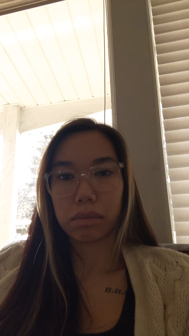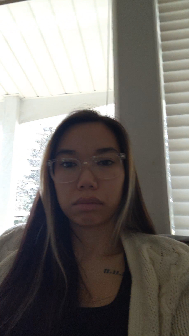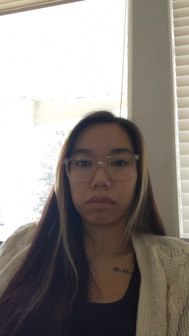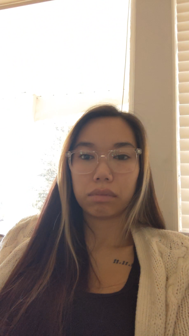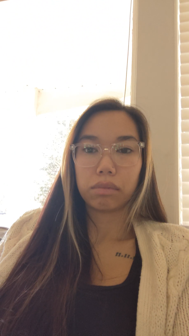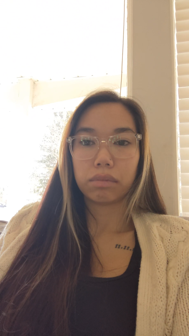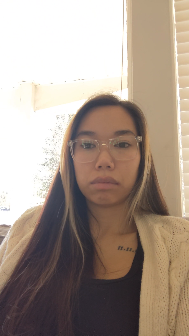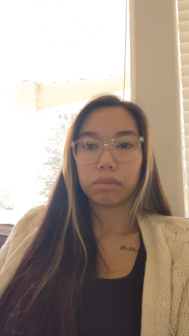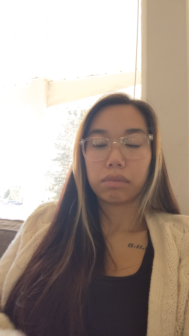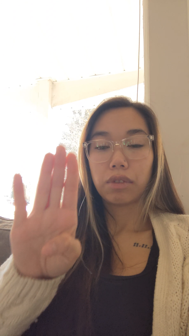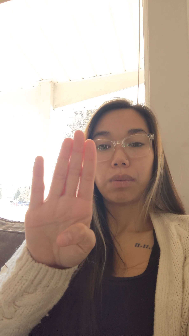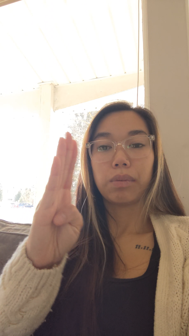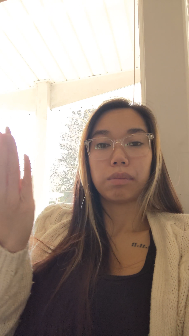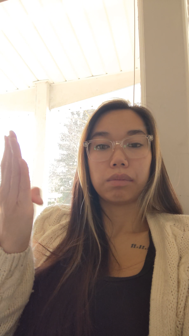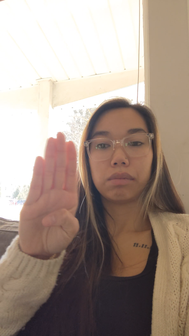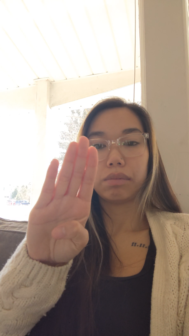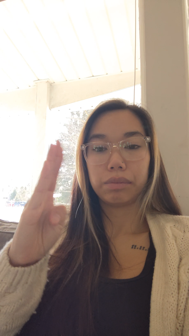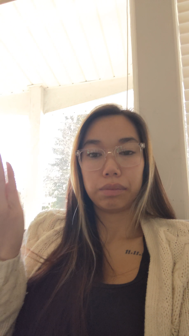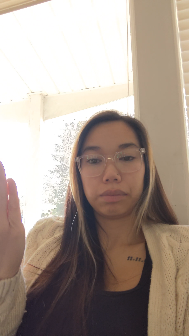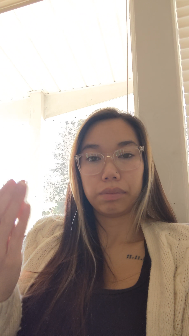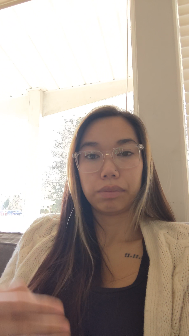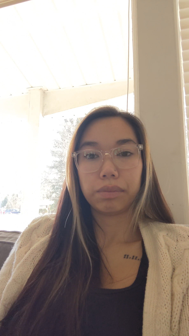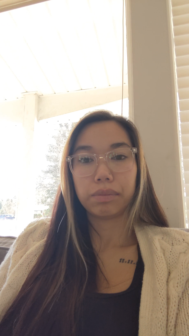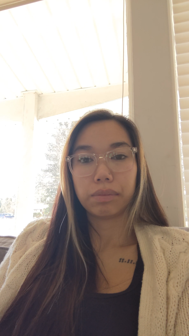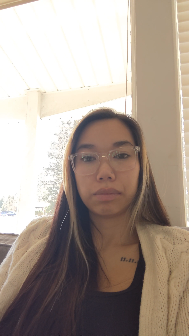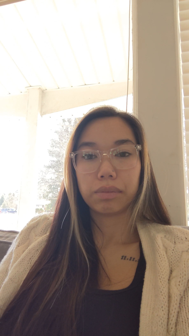door